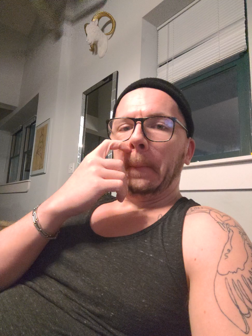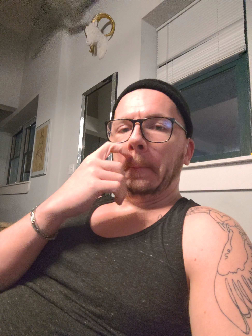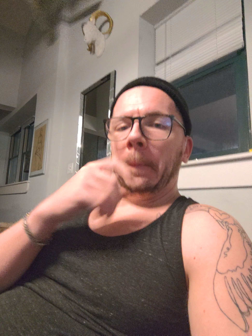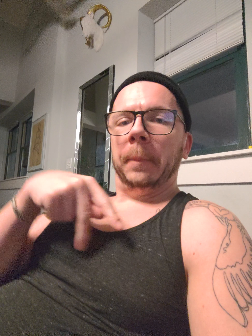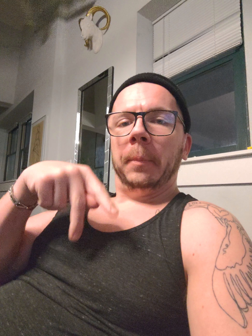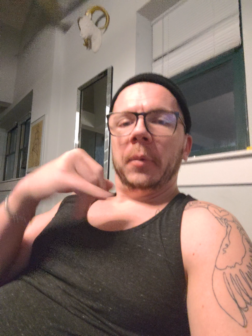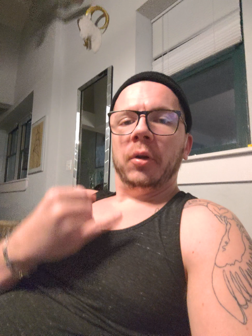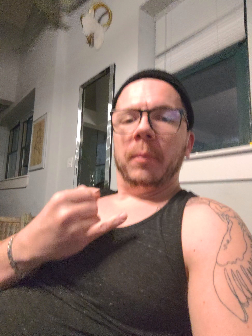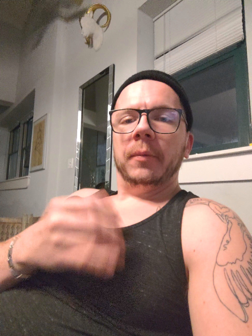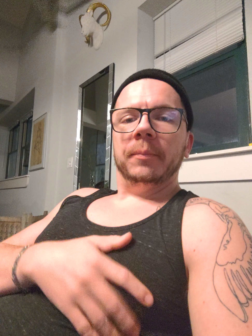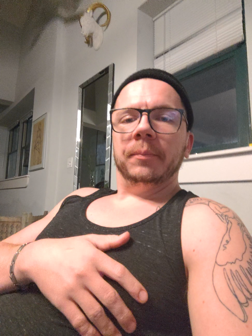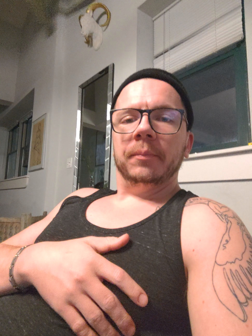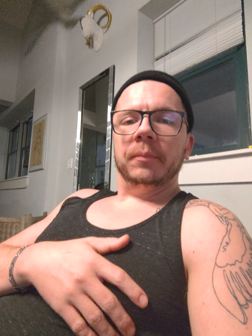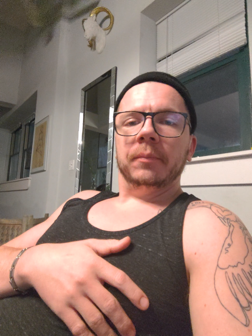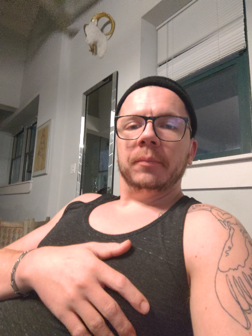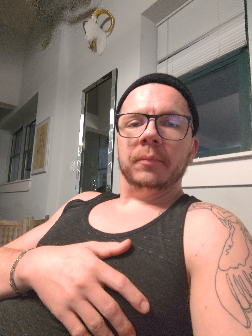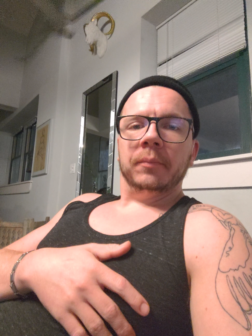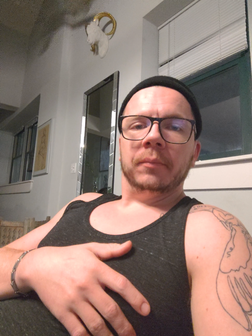pajamas